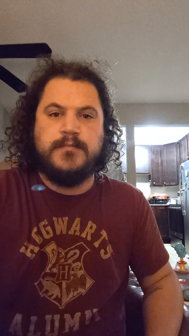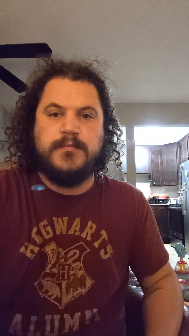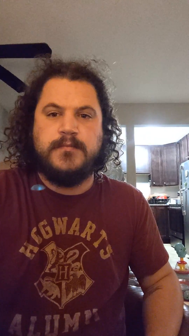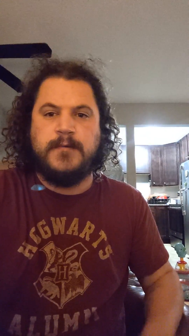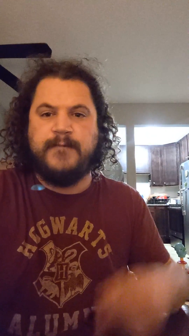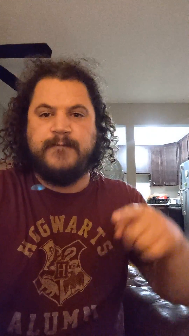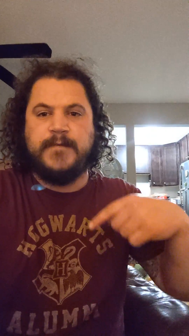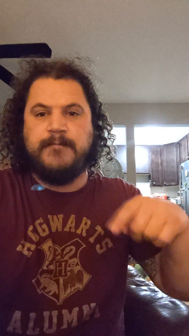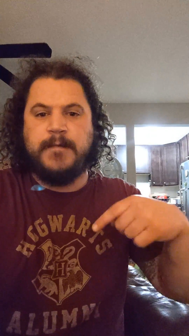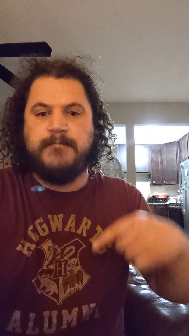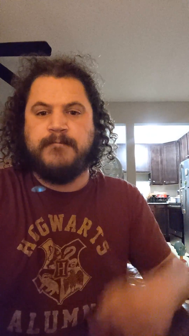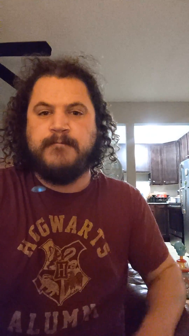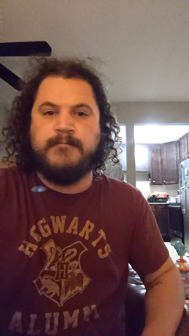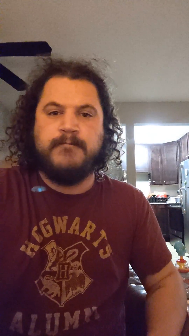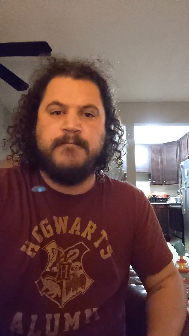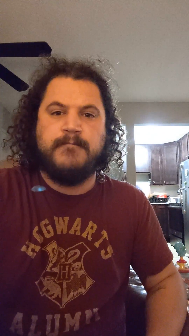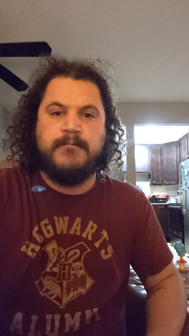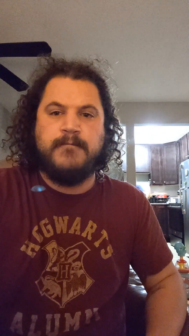flip-flop